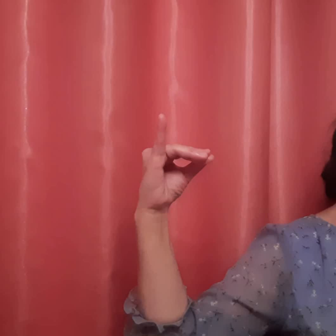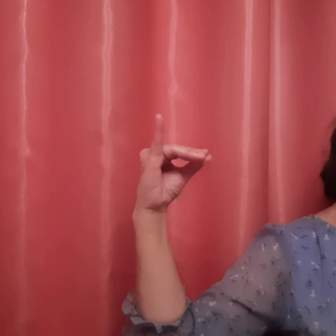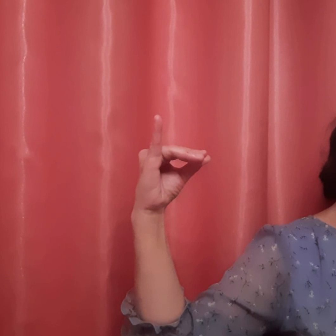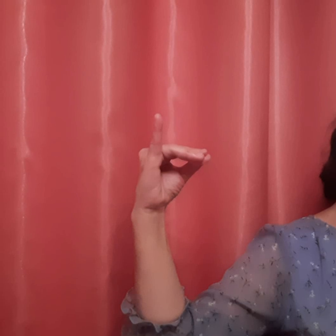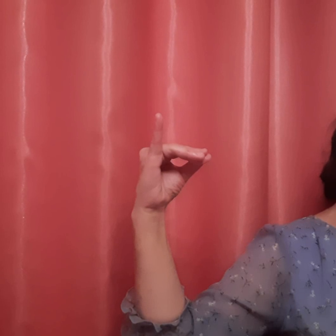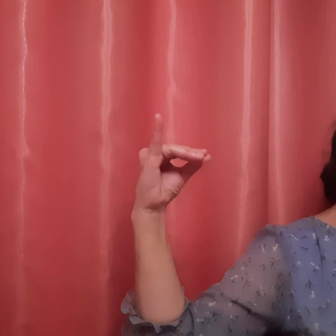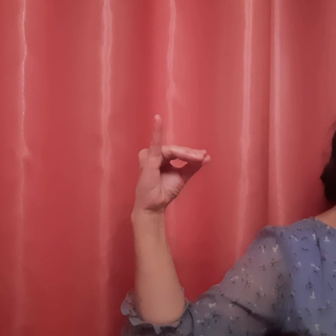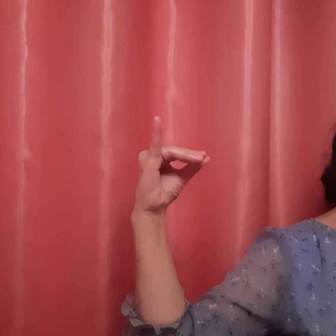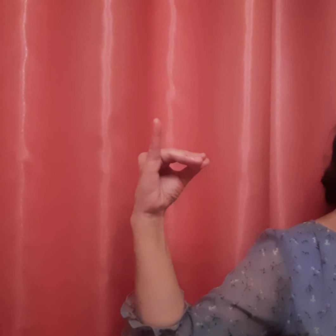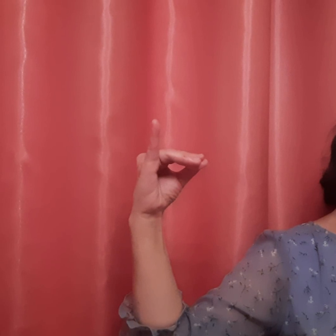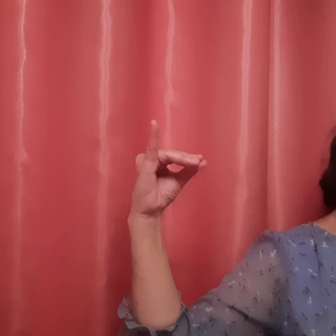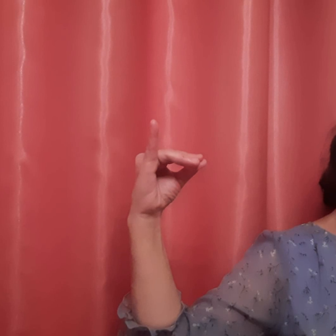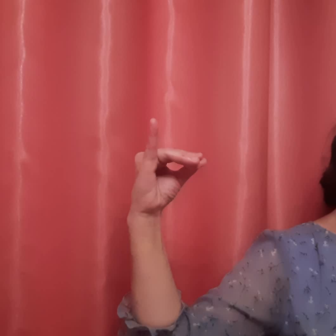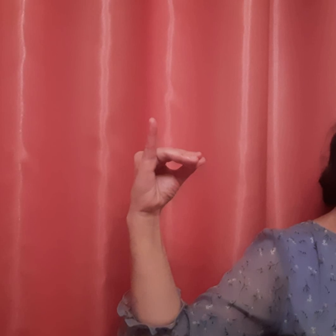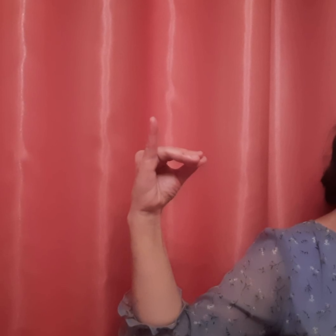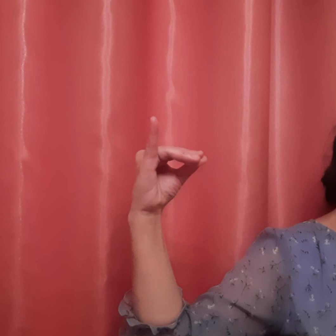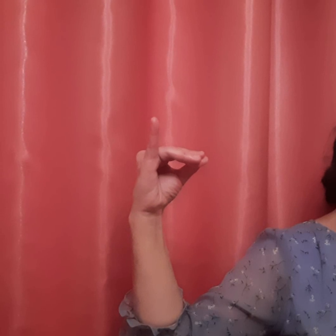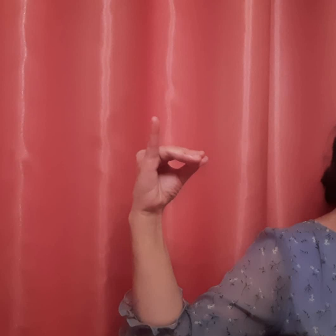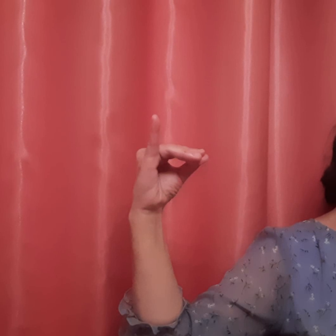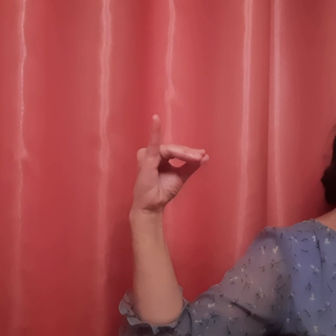Ю